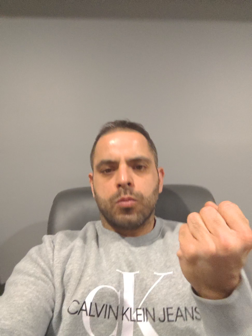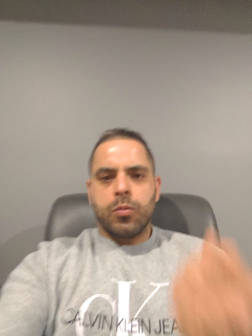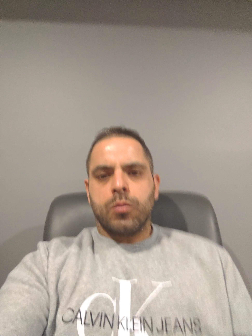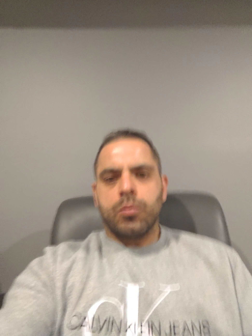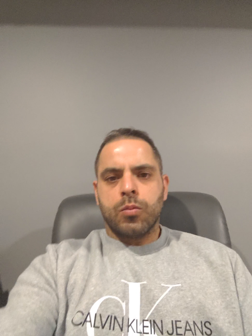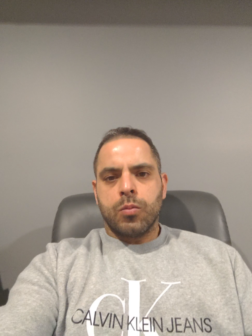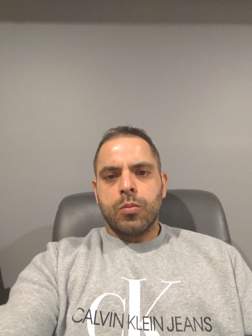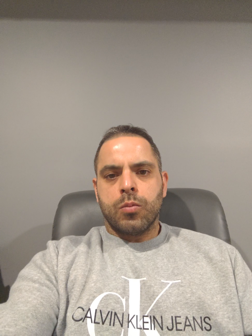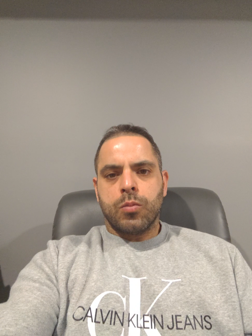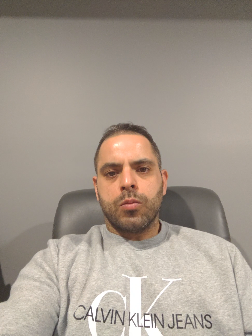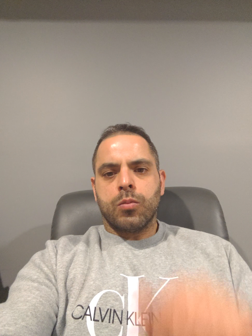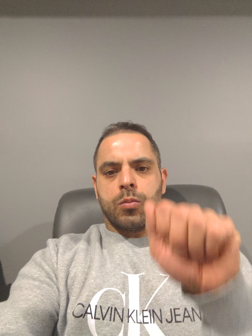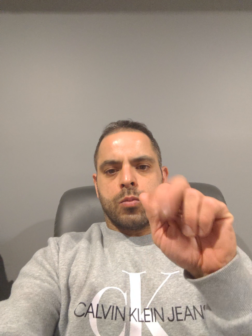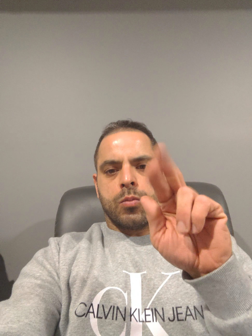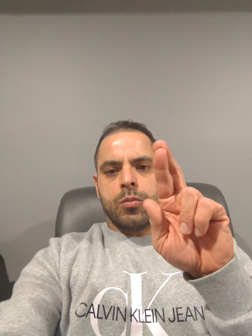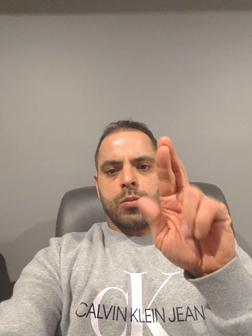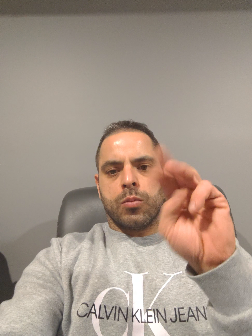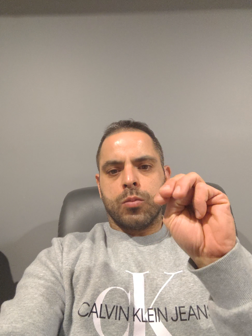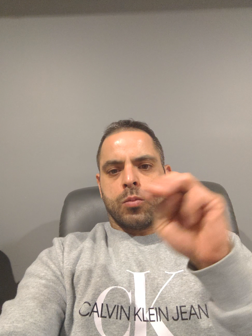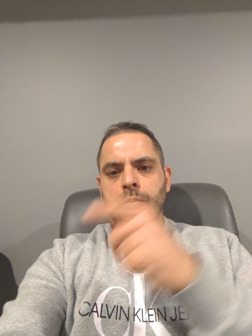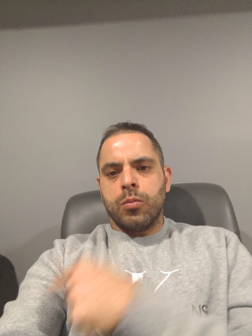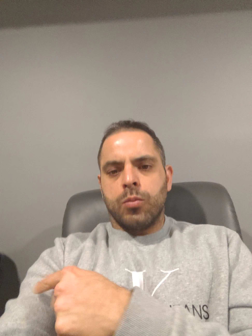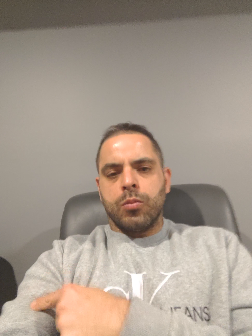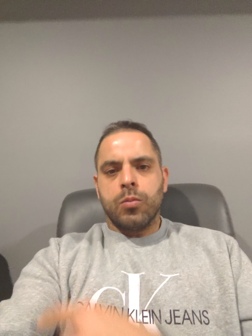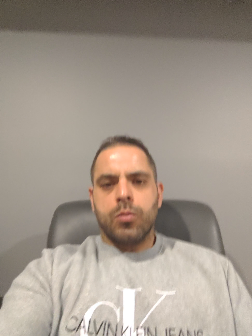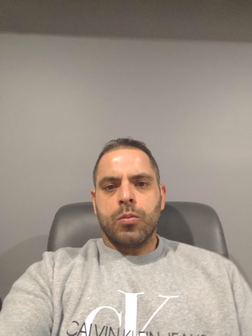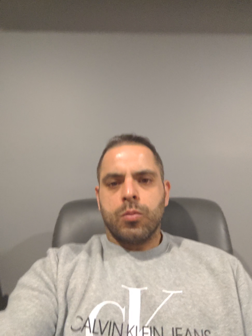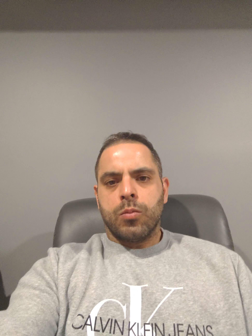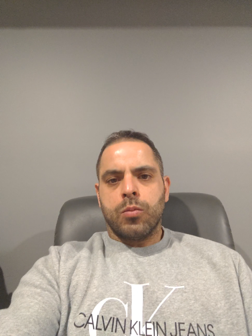arm